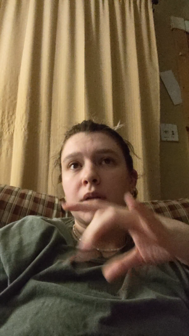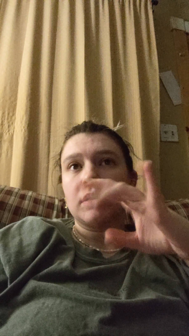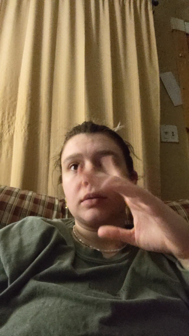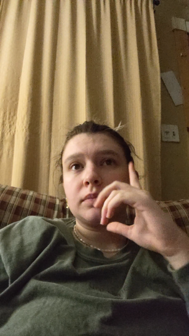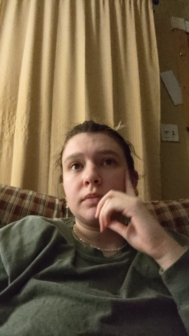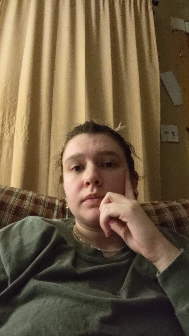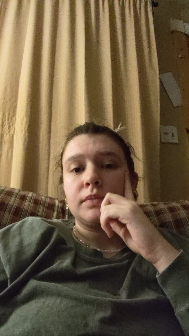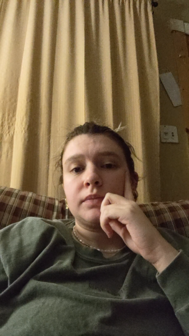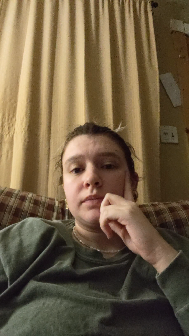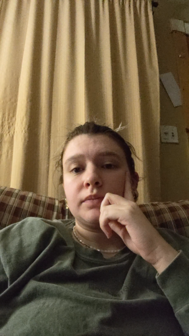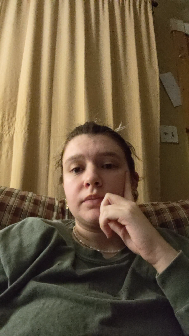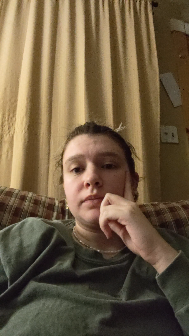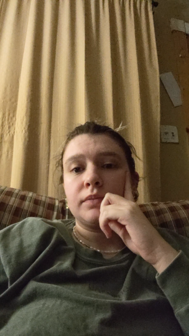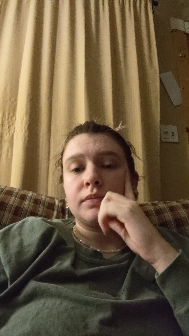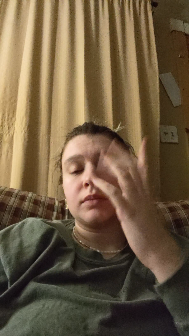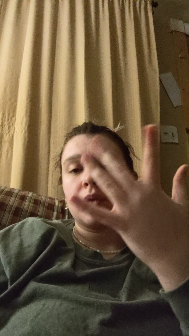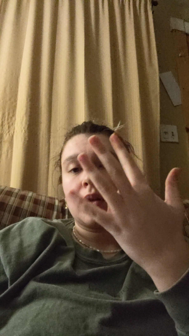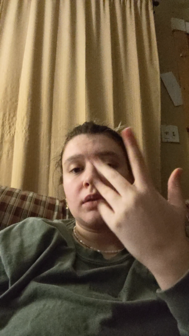hand